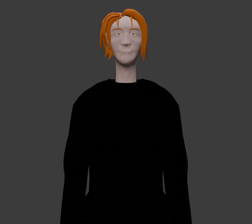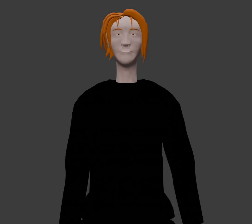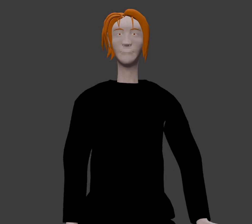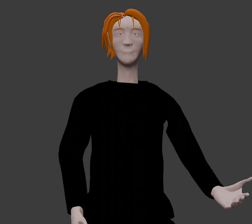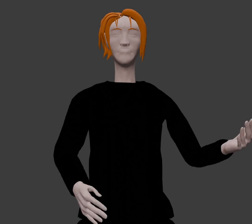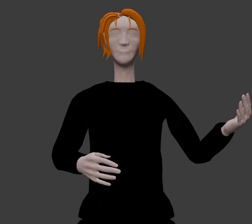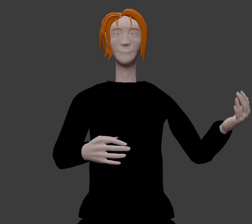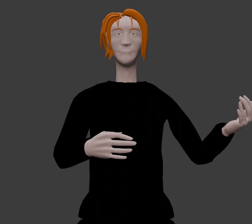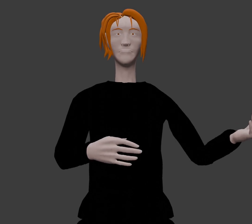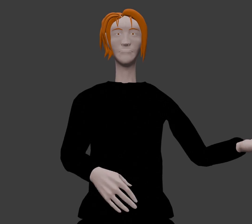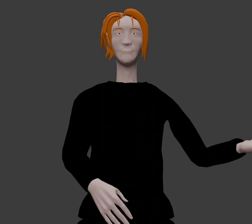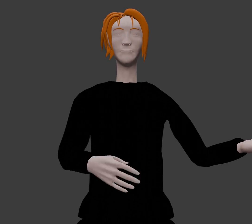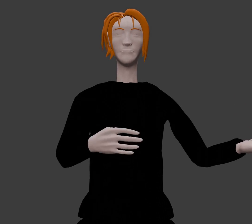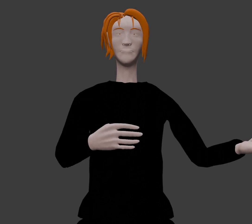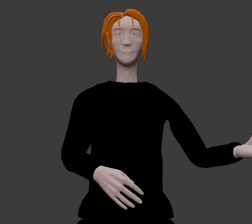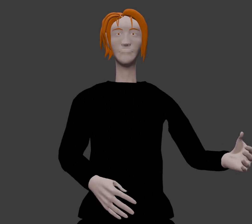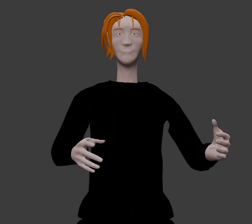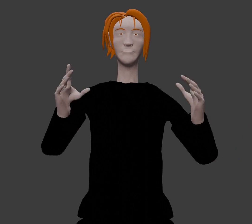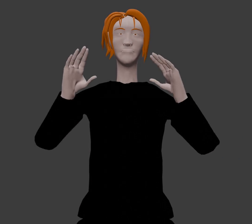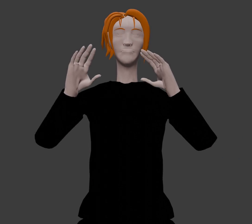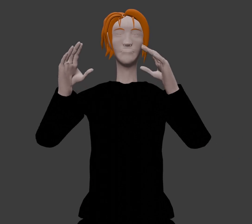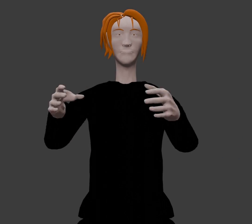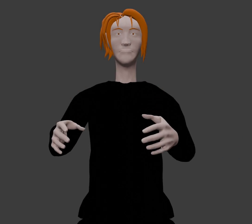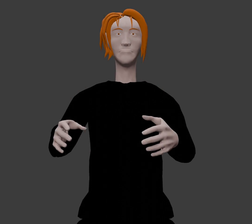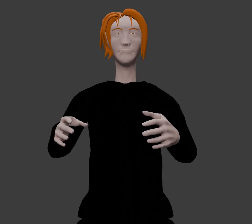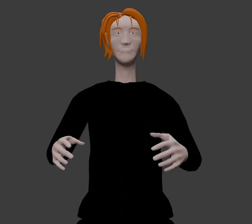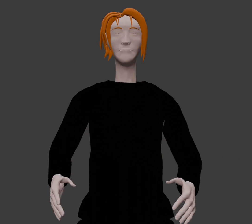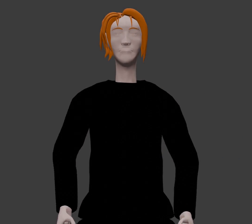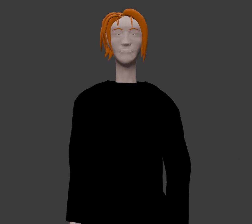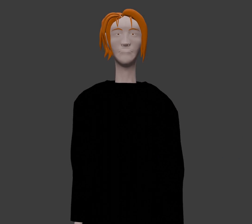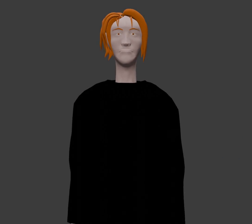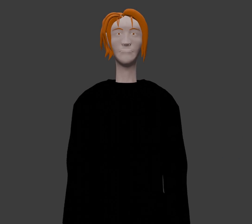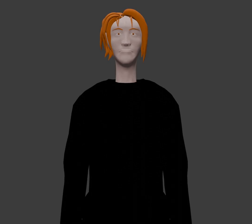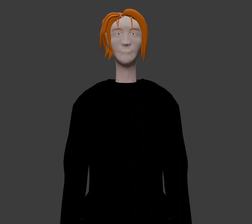Band Music